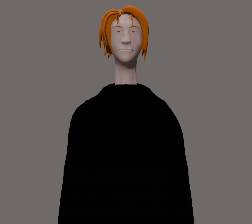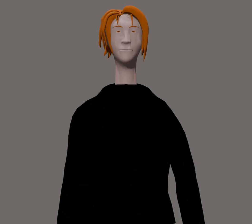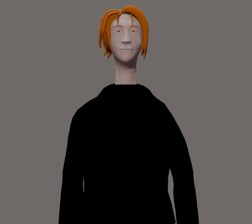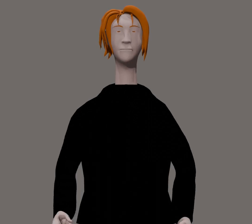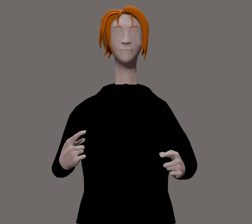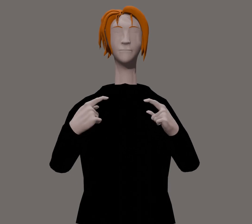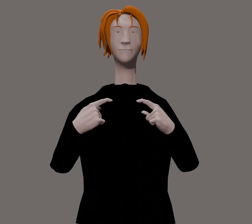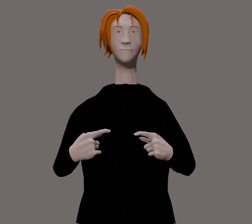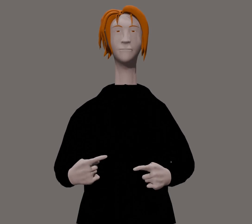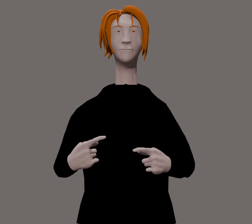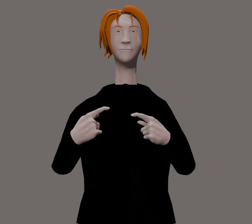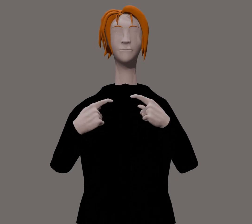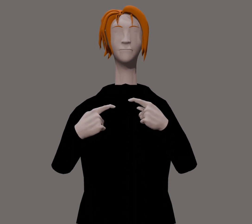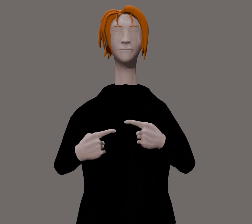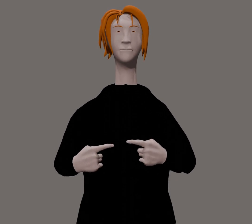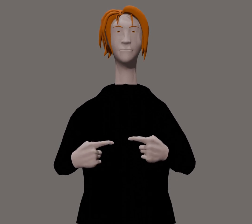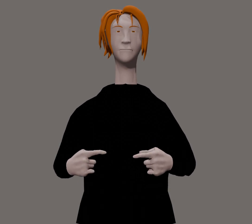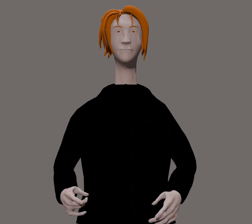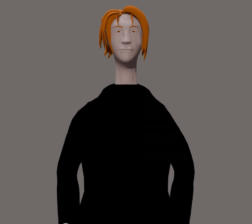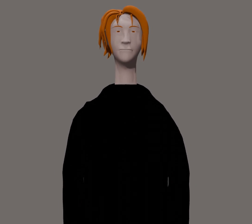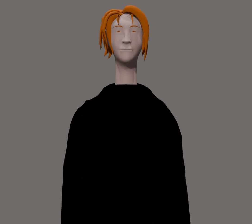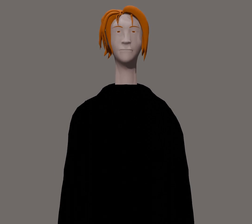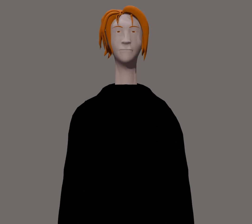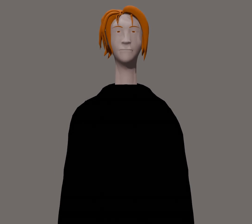Brother Catholic